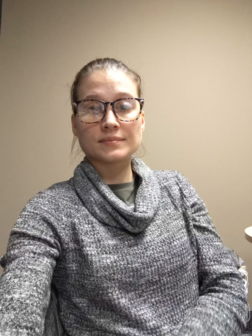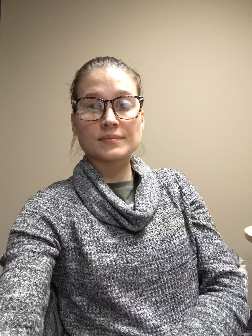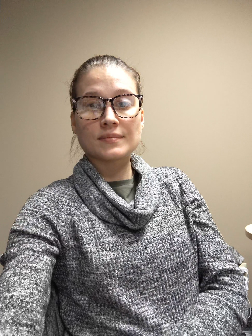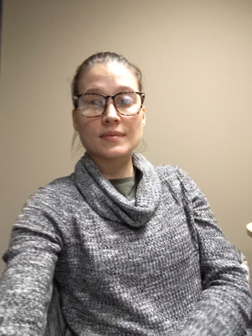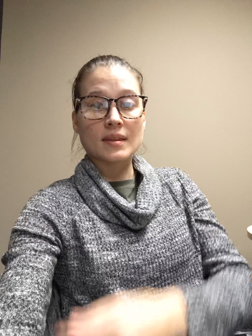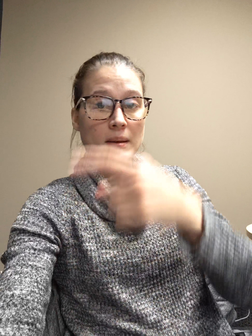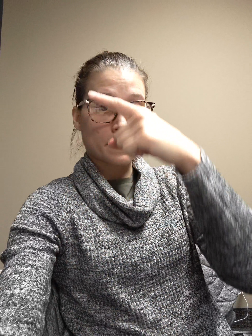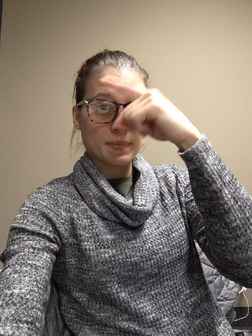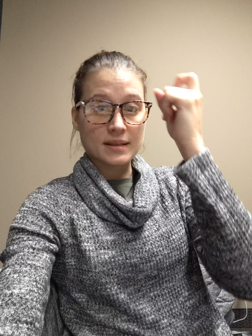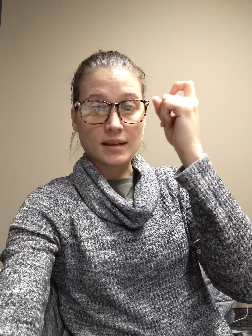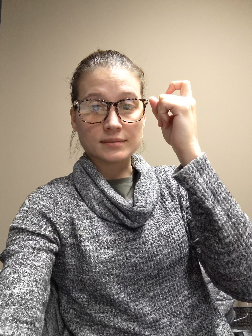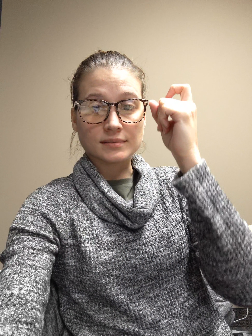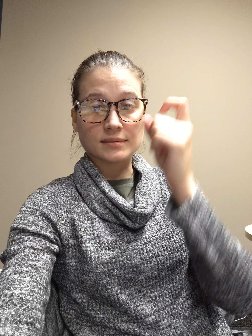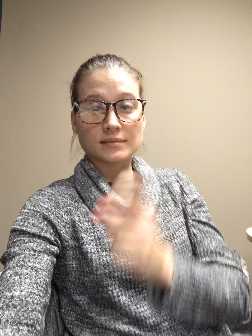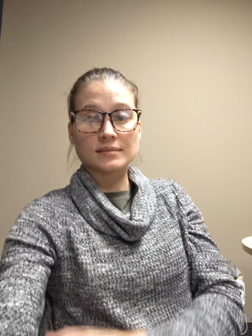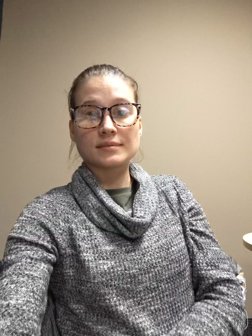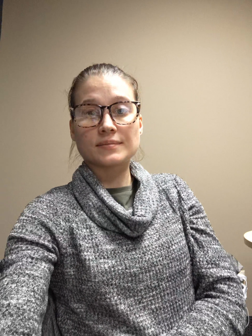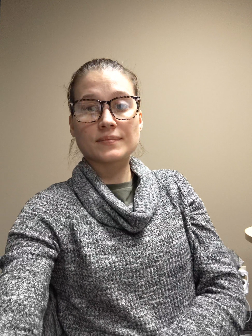because